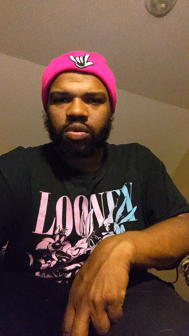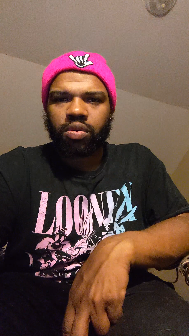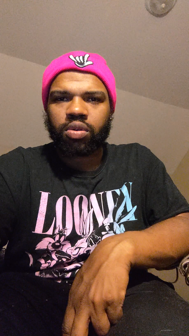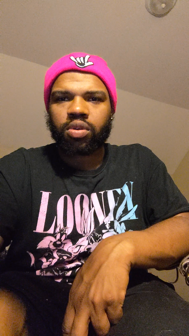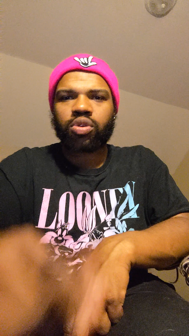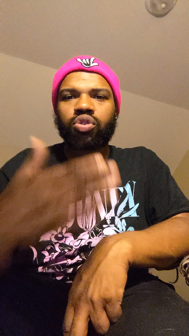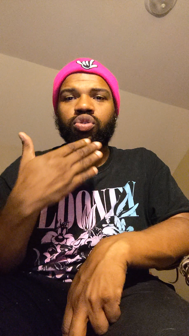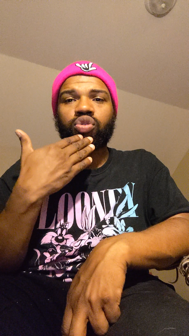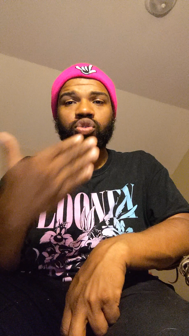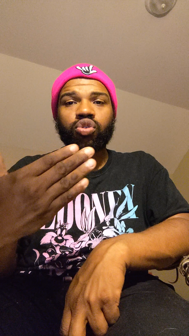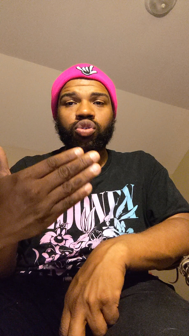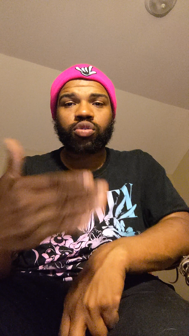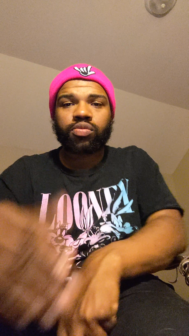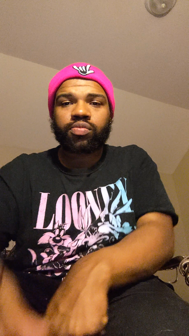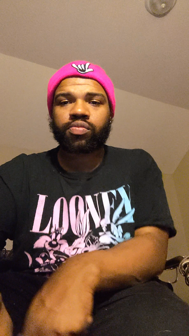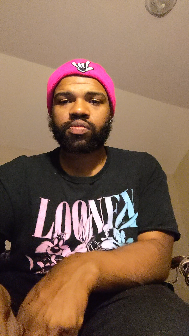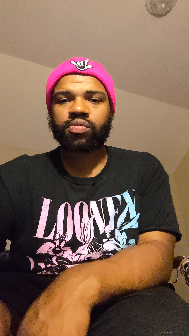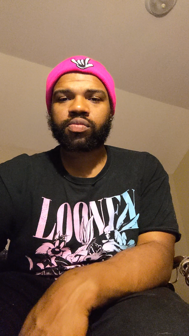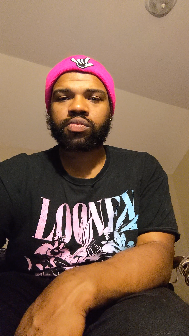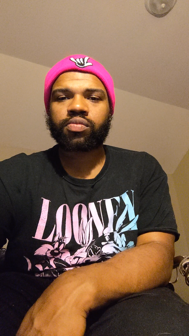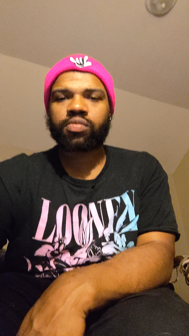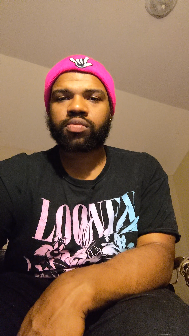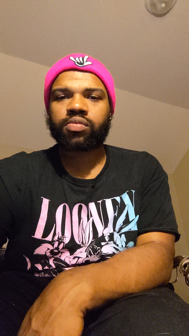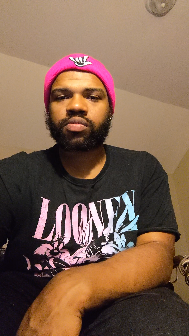good